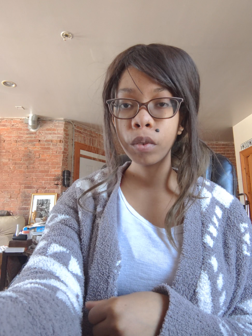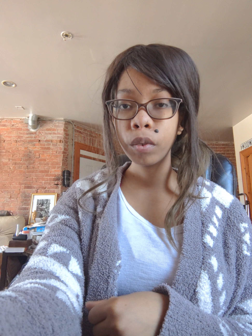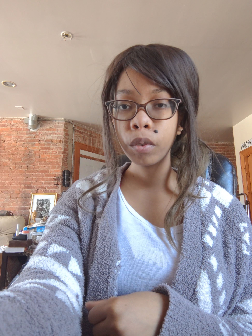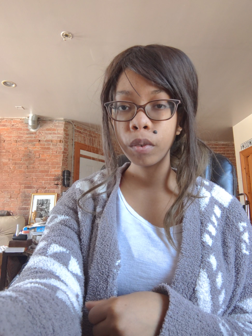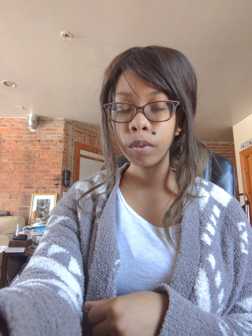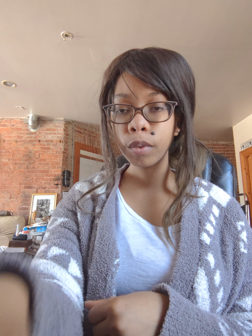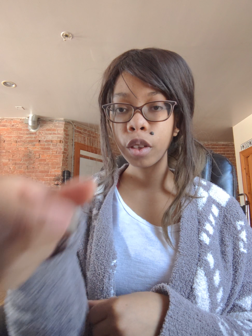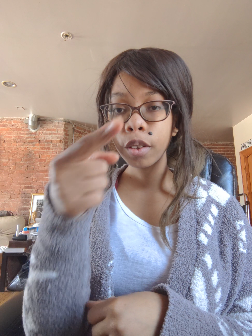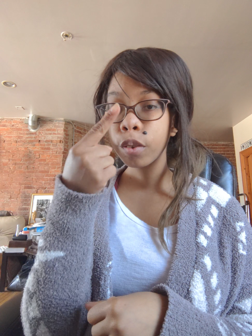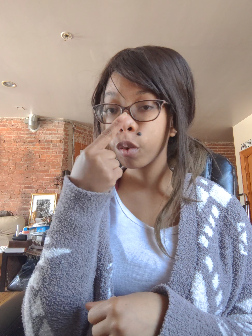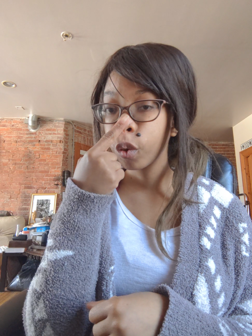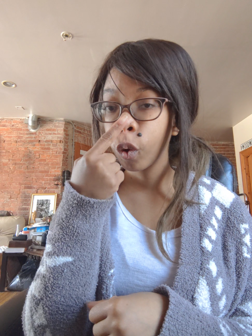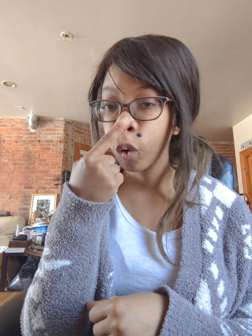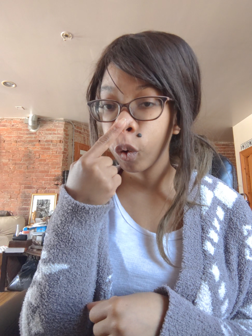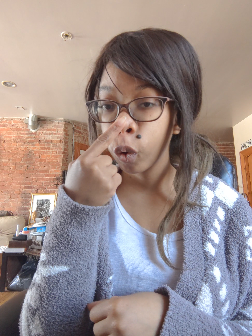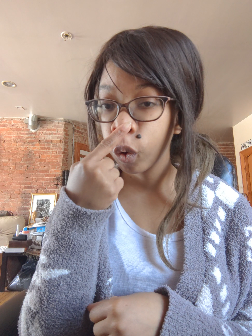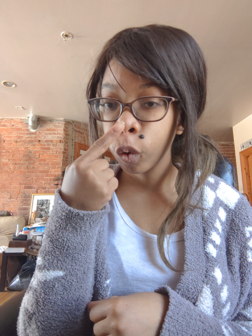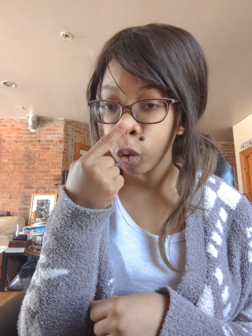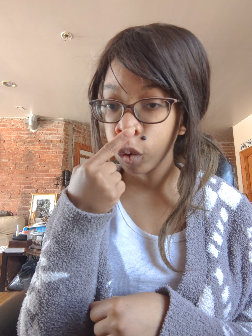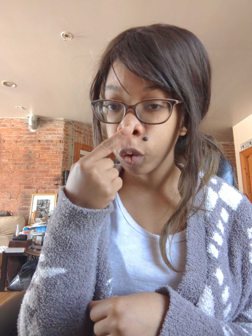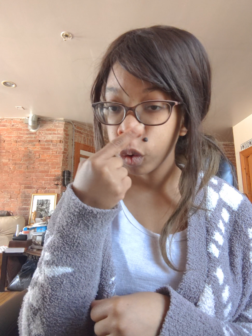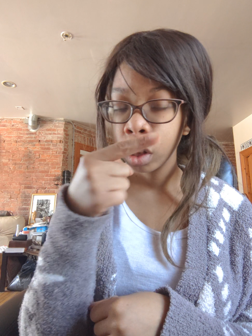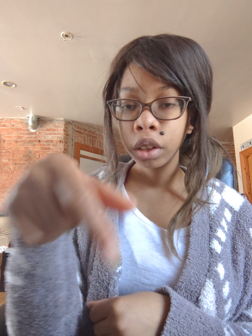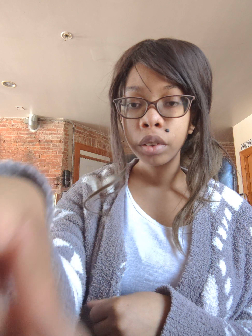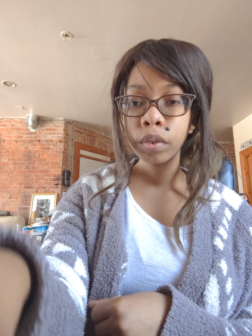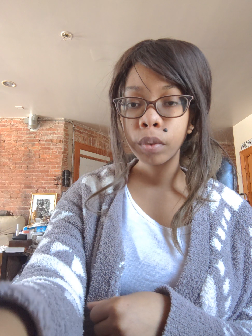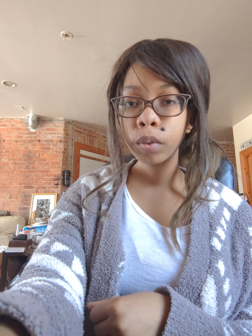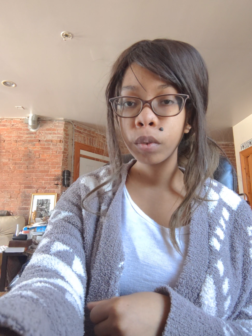nose